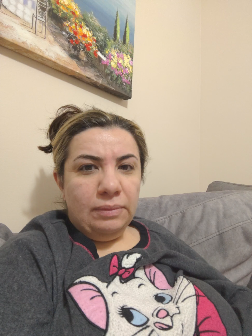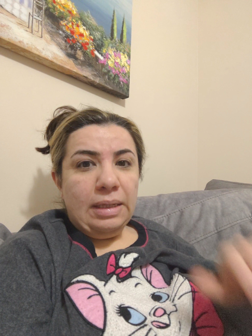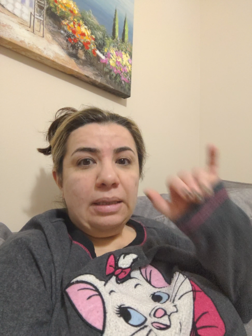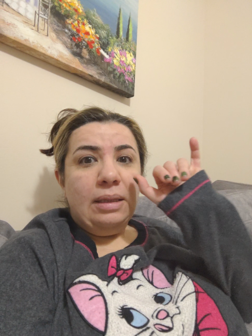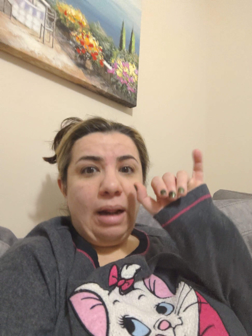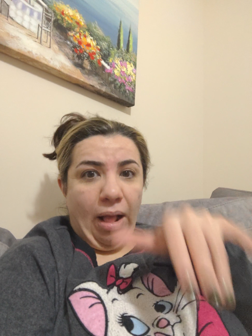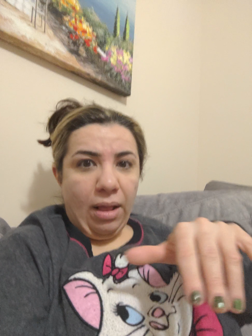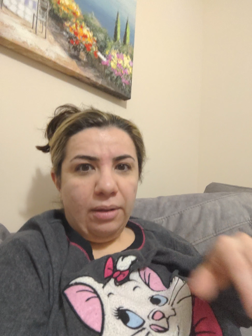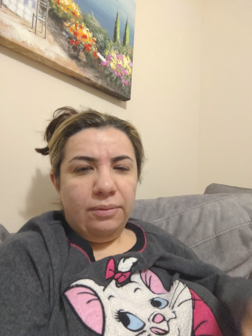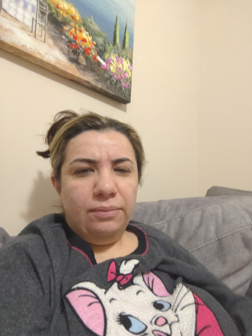that